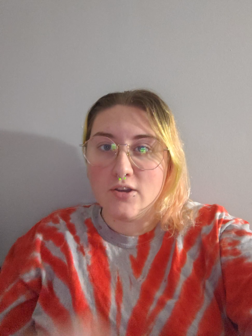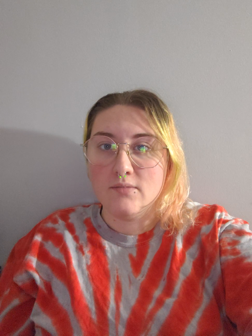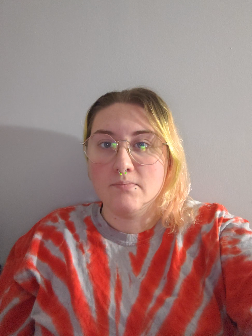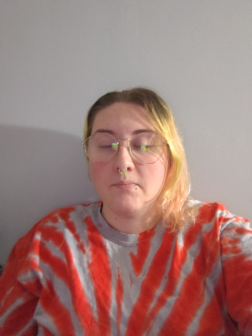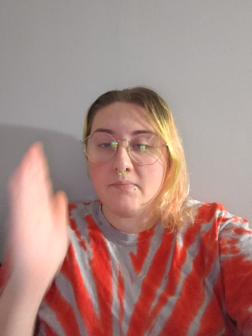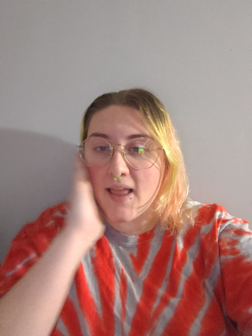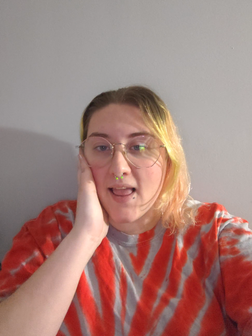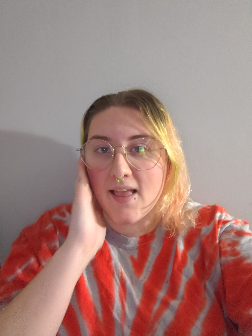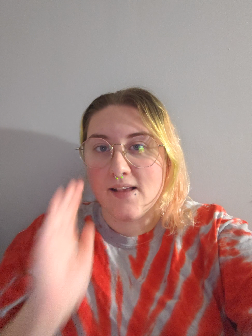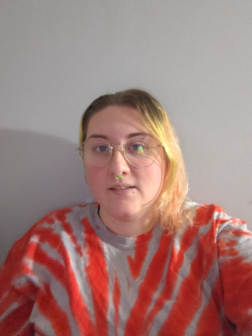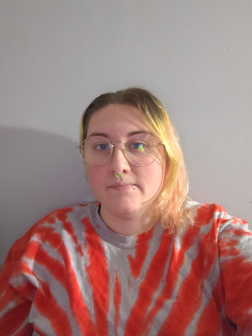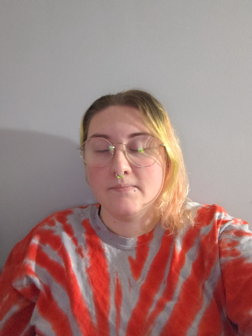bed